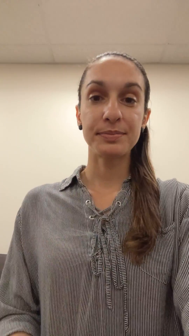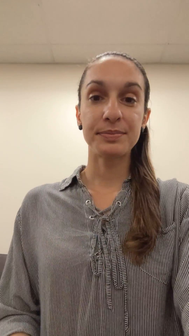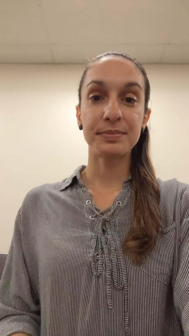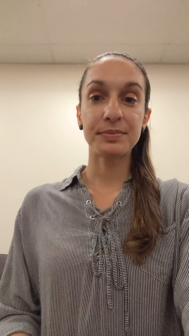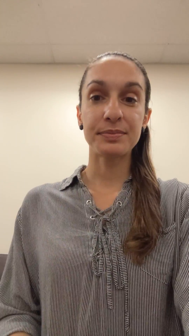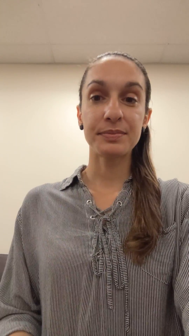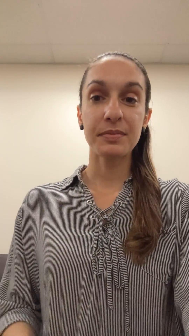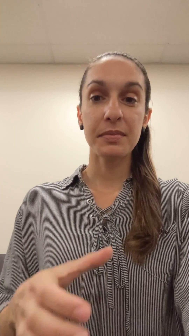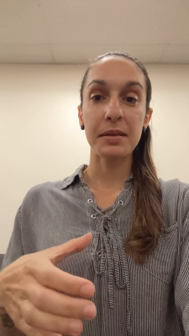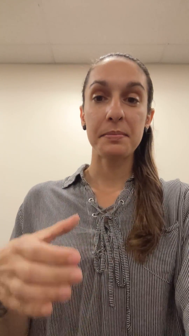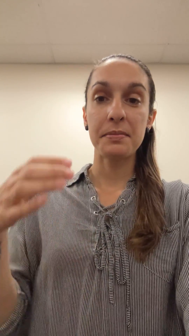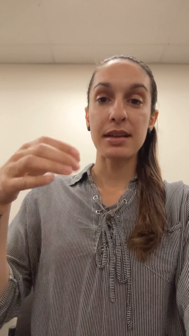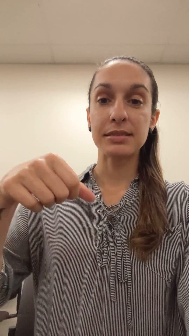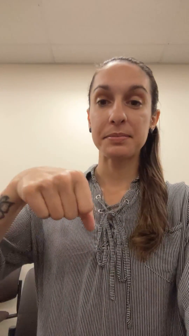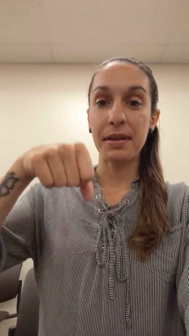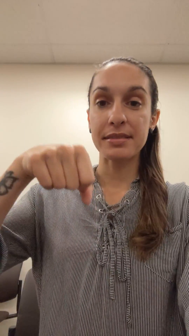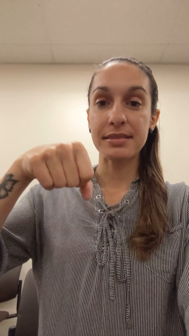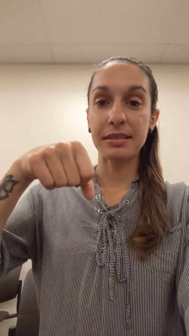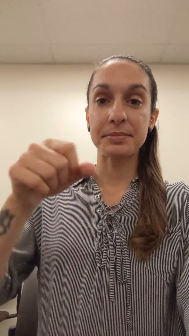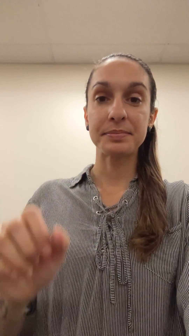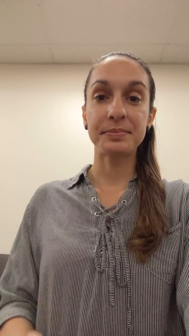bucket